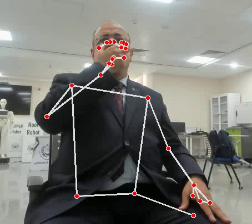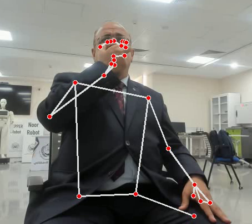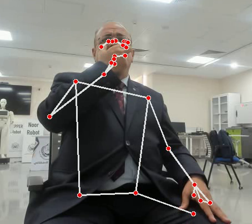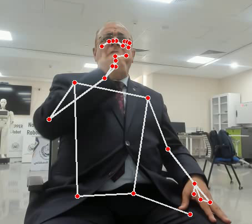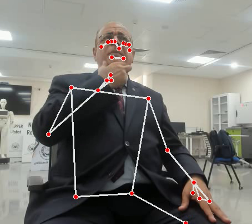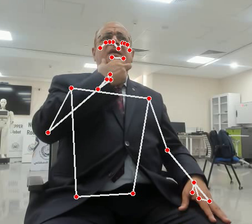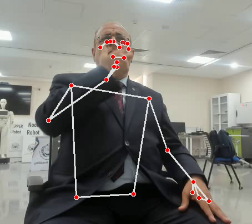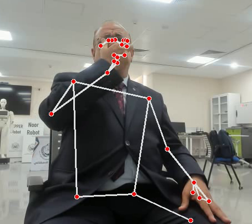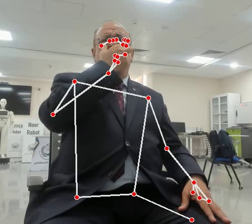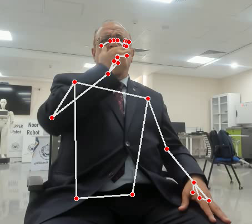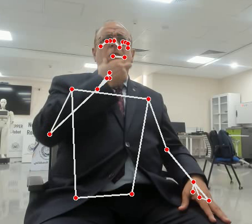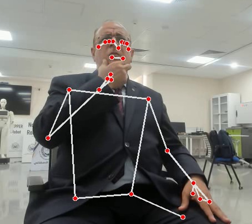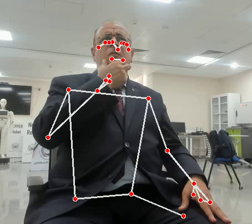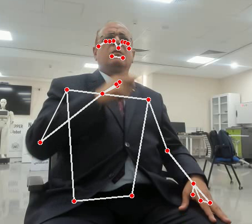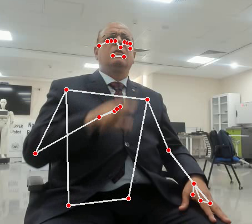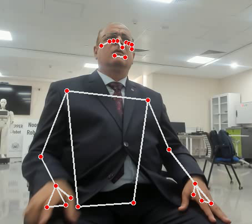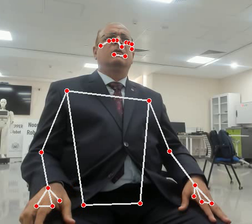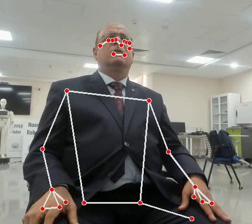yabky